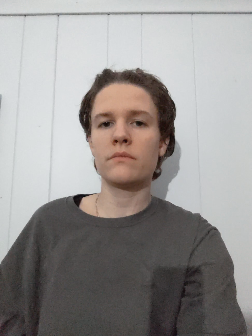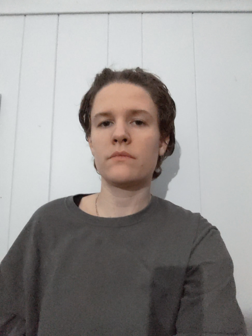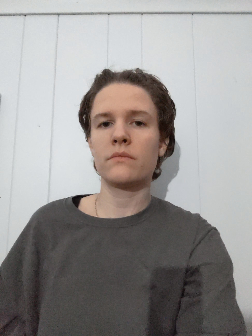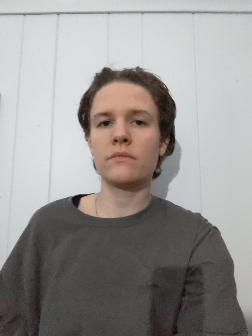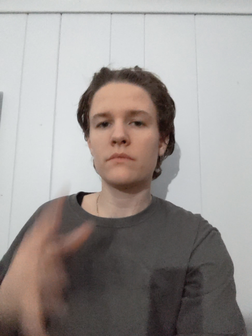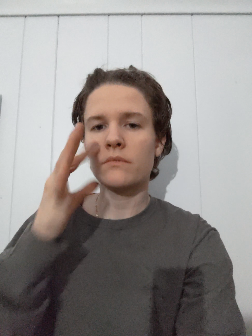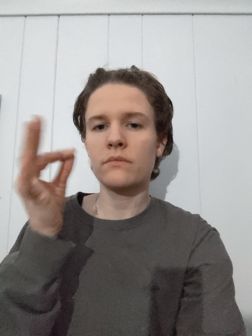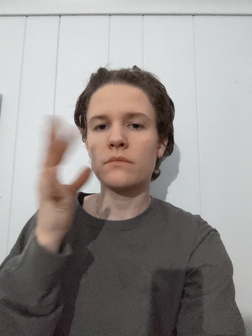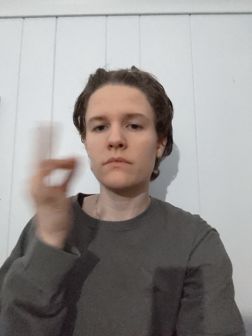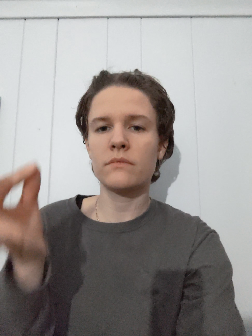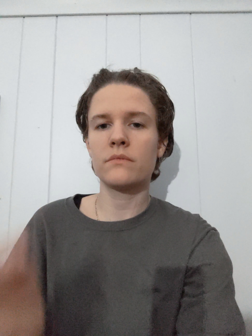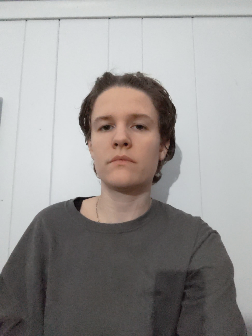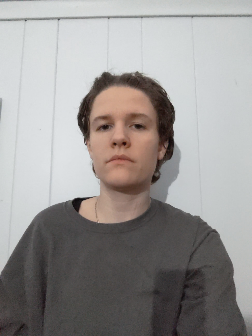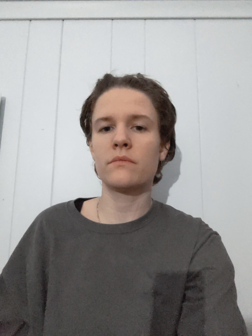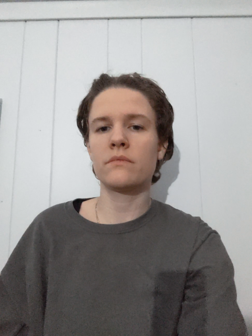cat